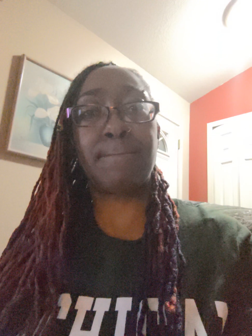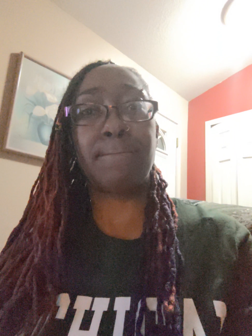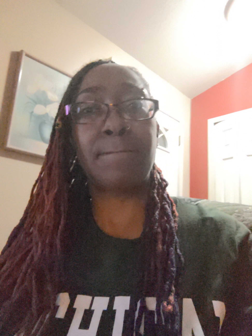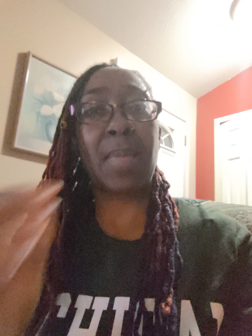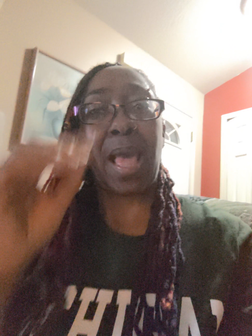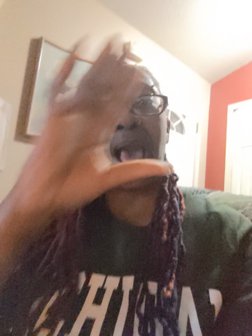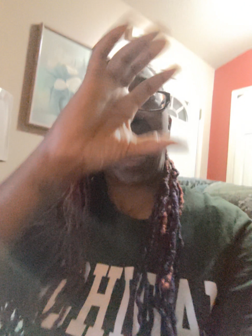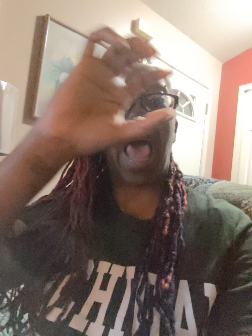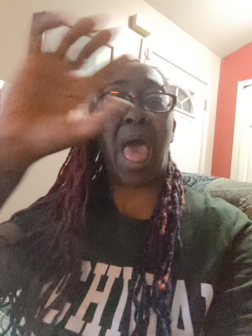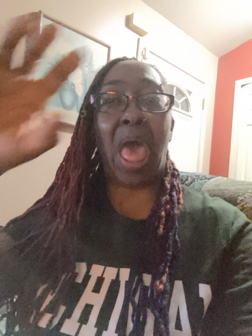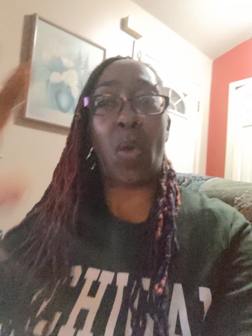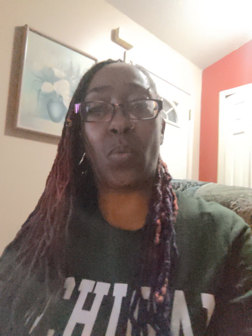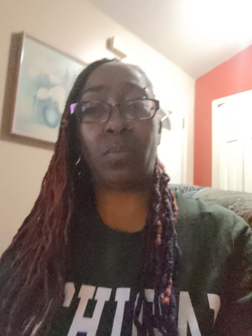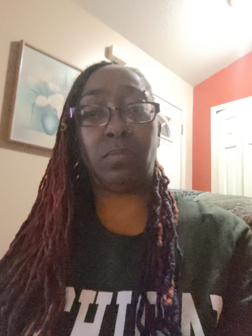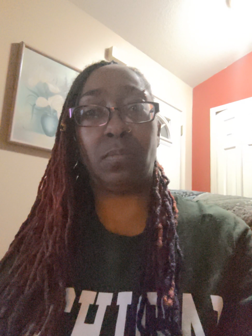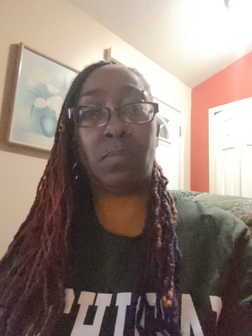cloud